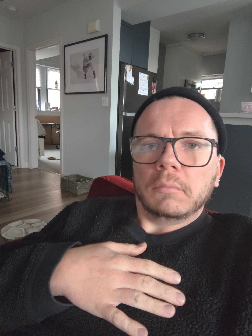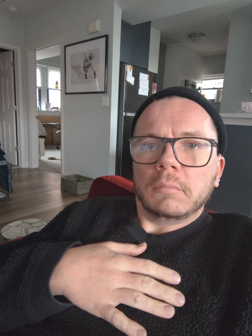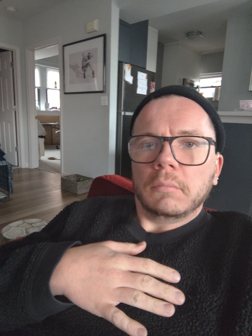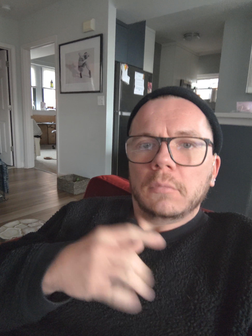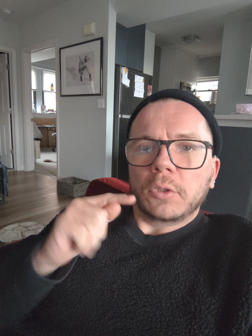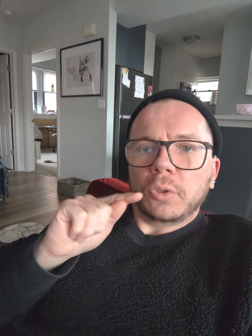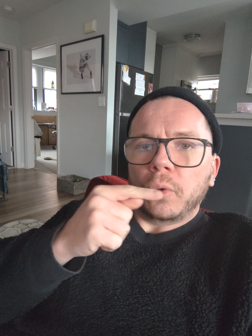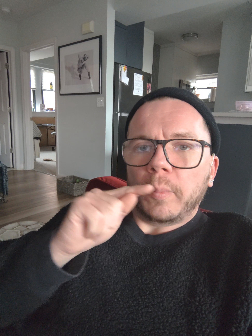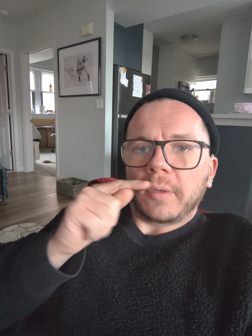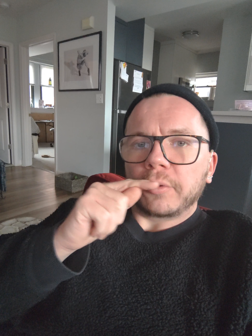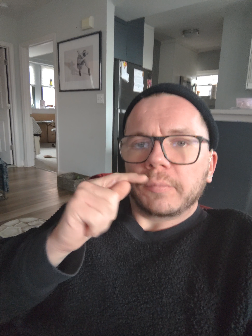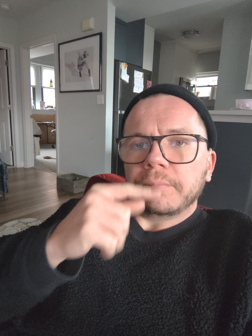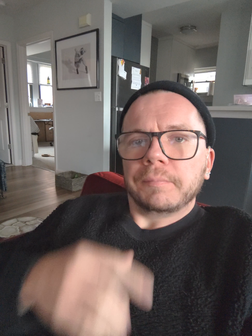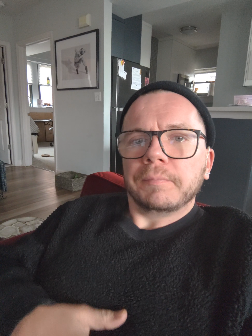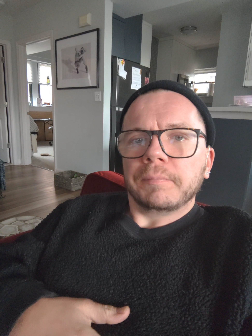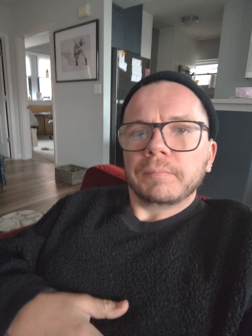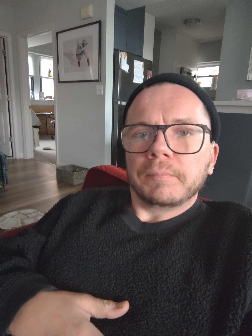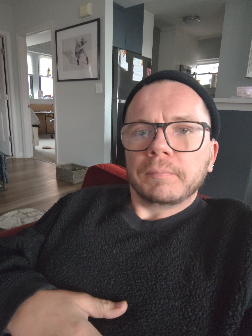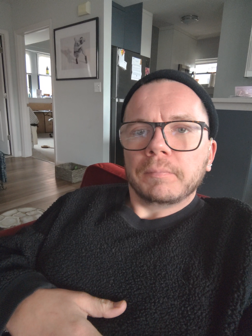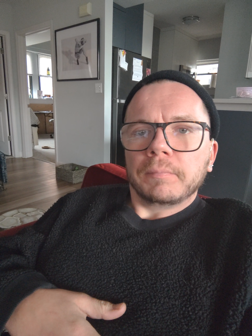toothbrush